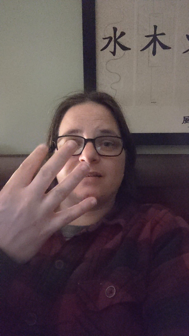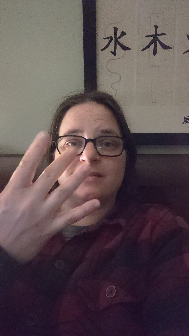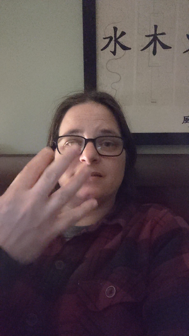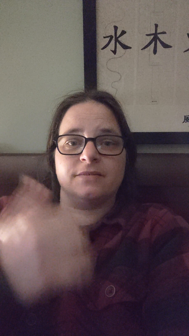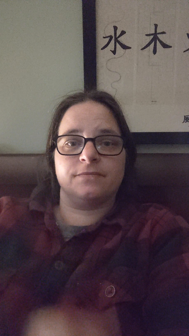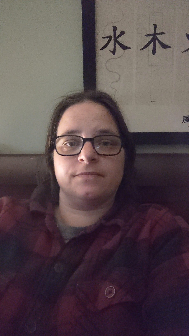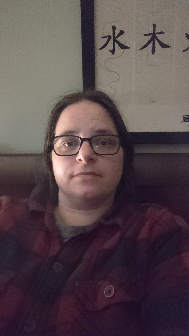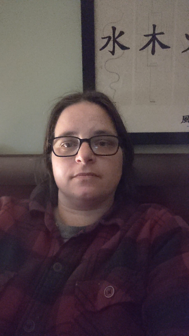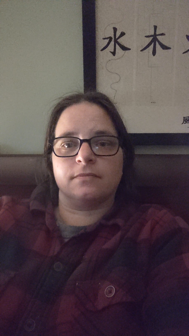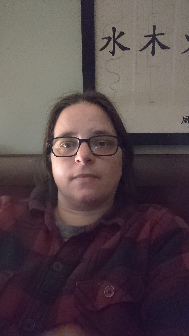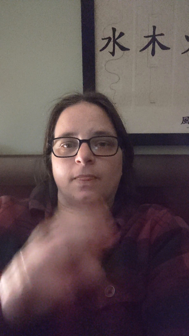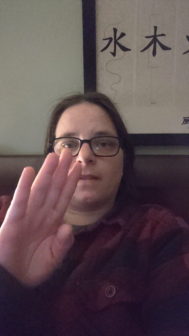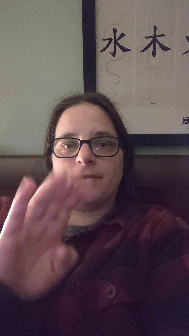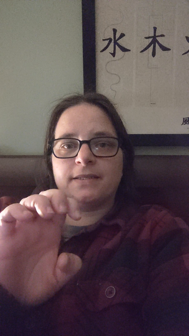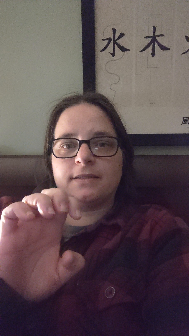be